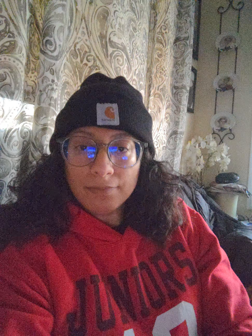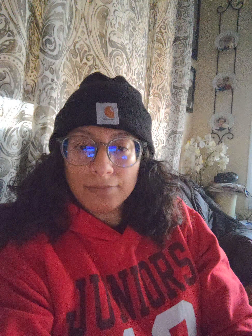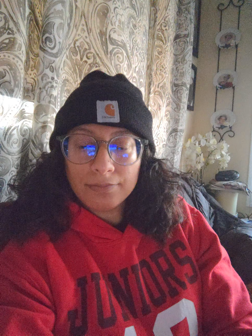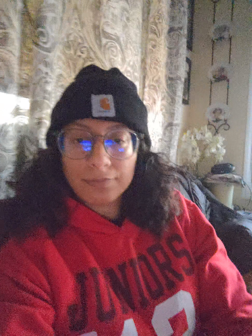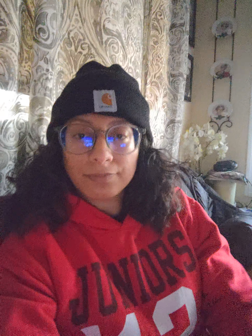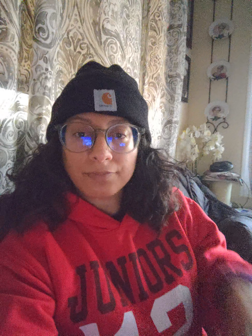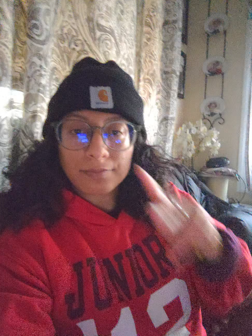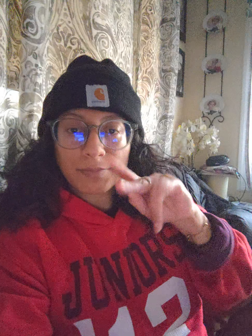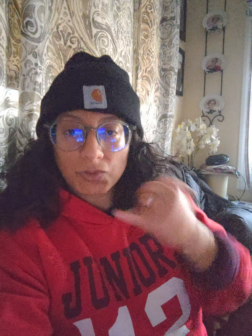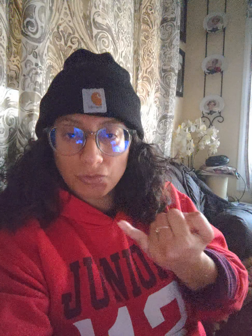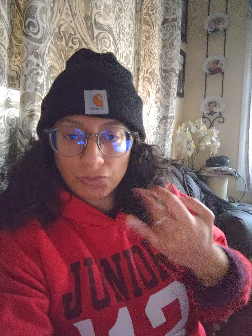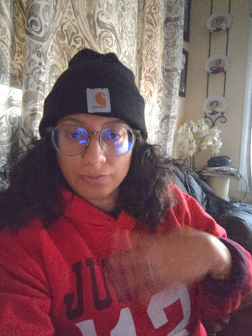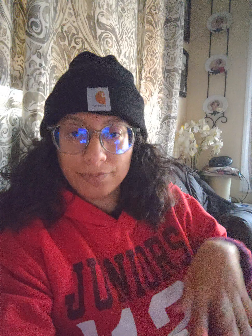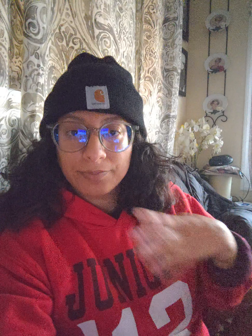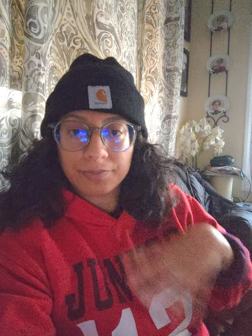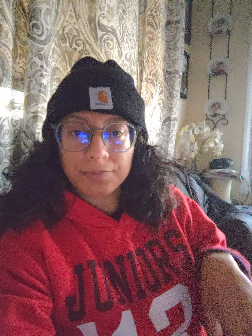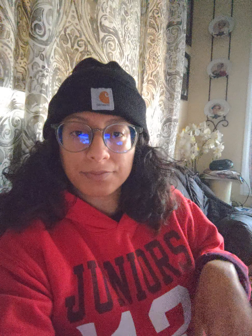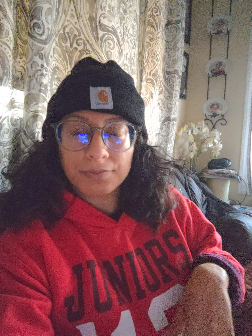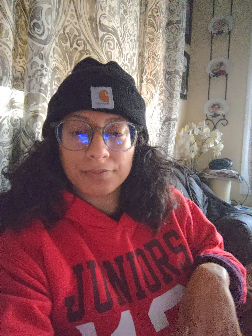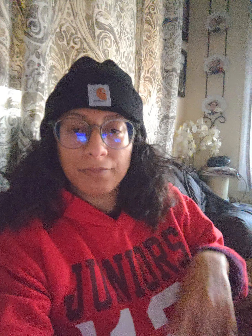pajamas